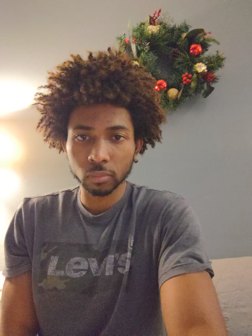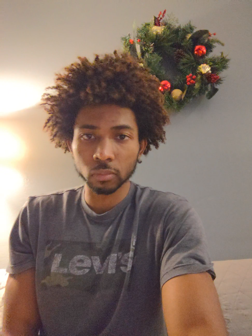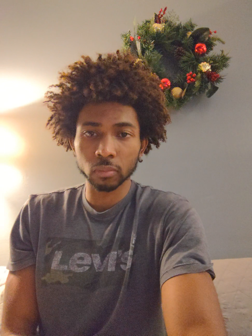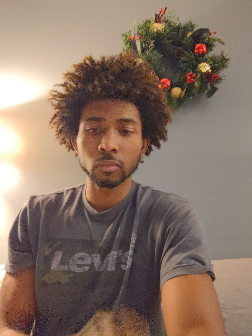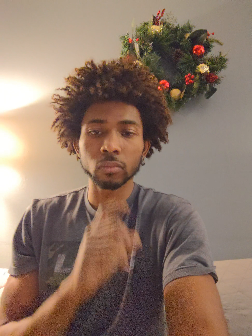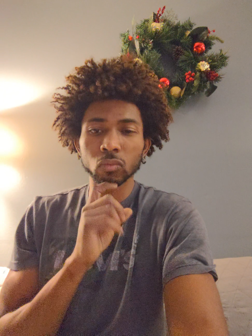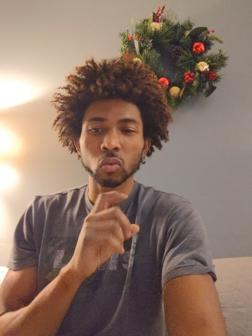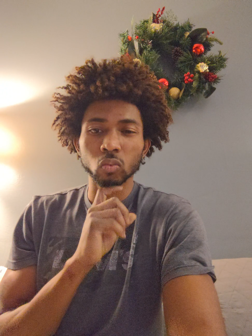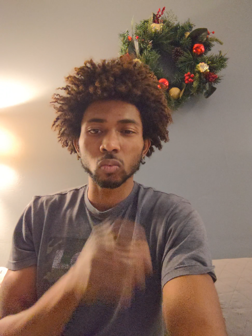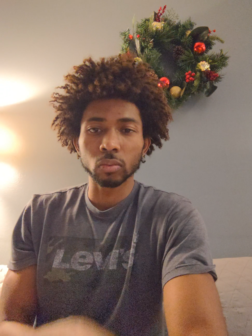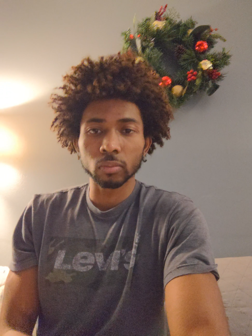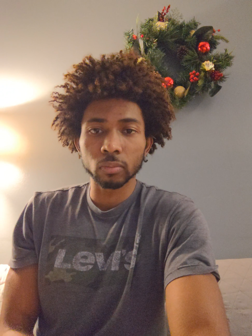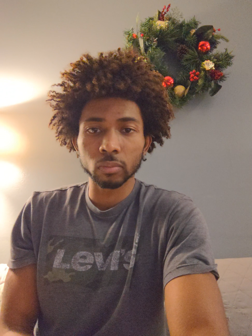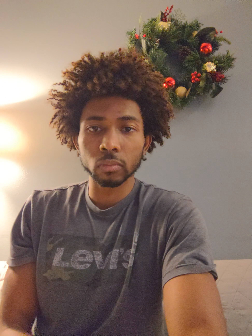garbage